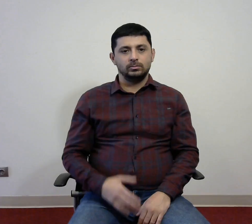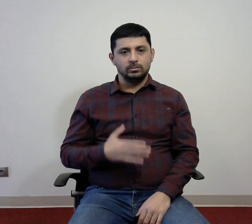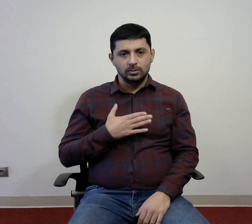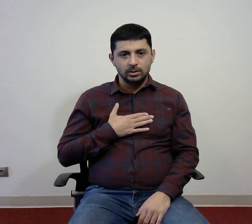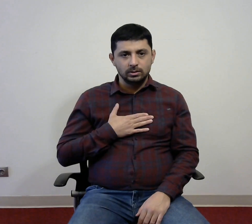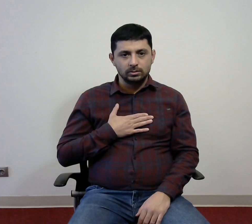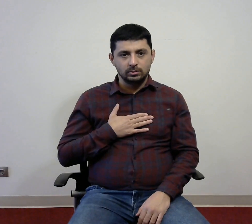mən